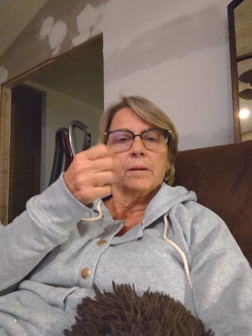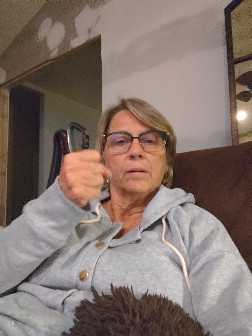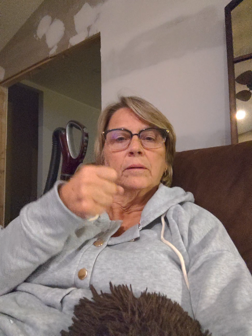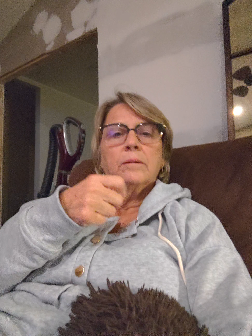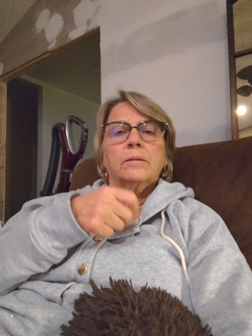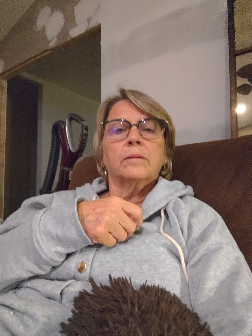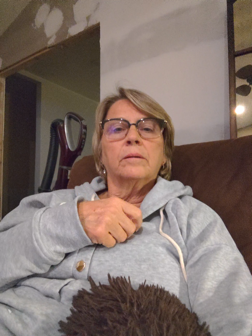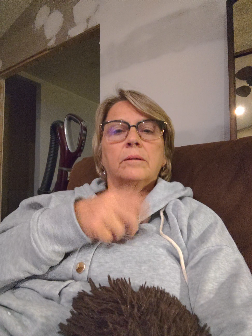milk